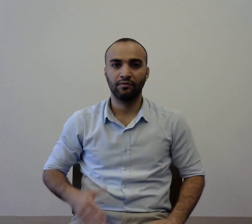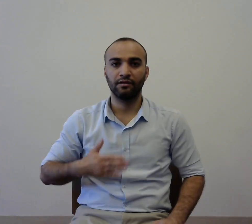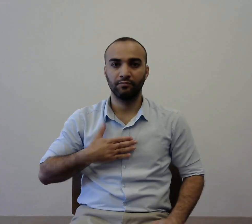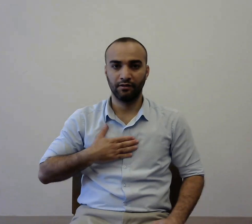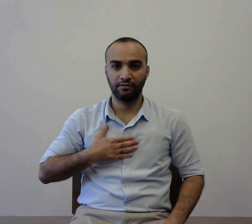mən